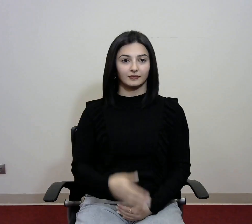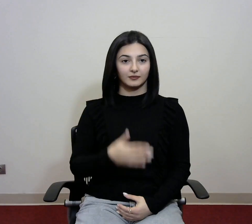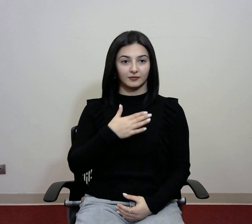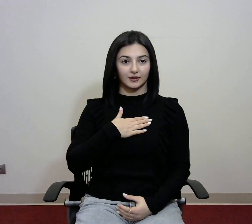mən